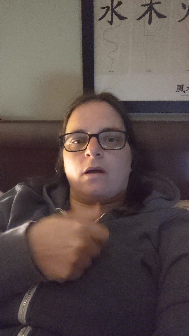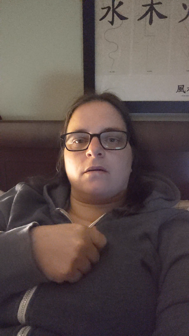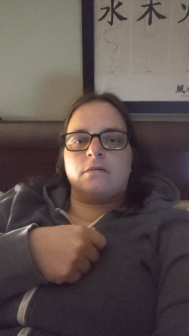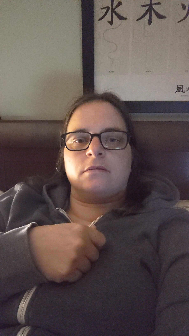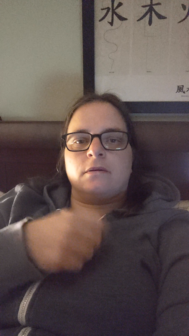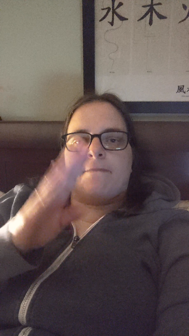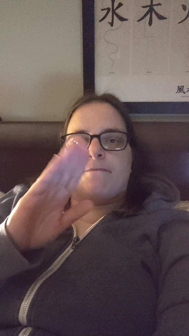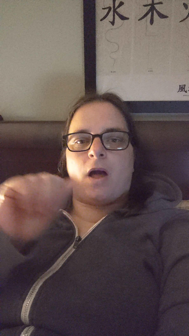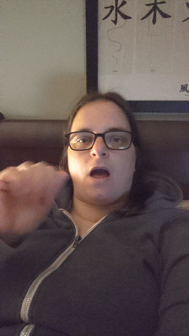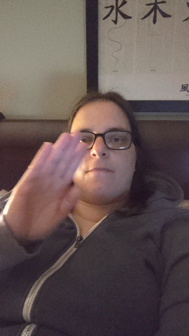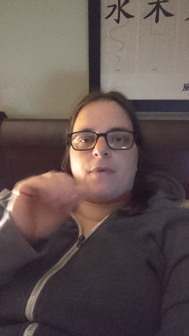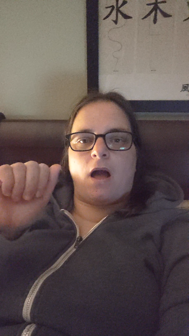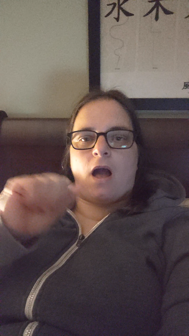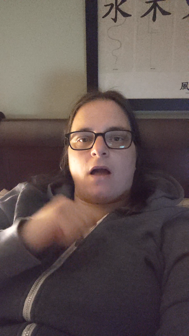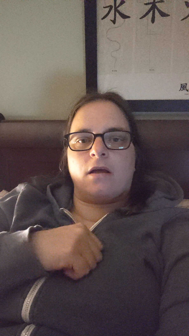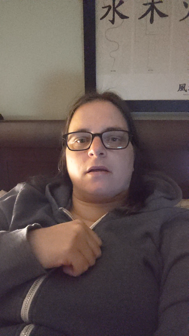baa baa